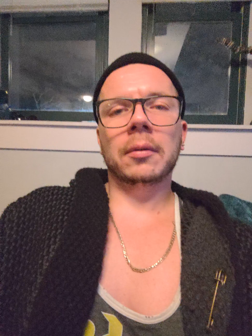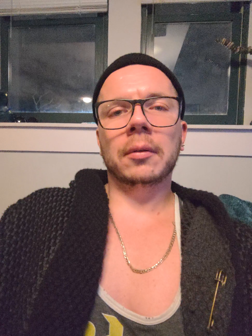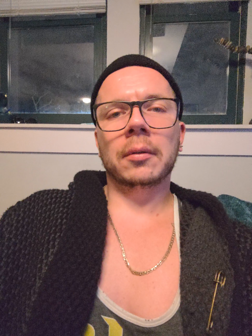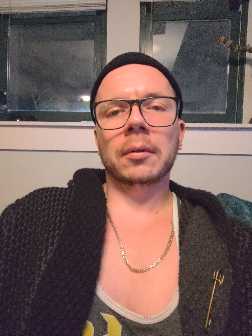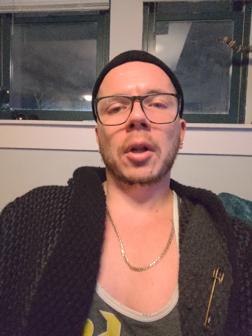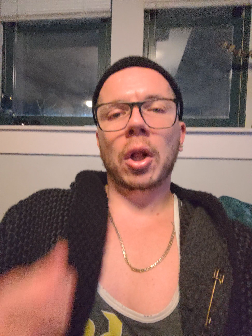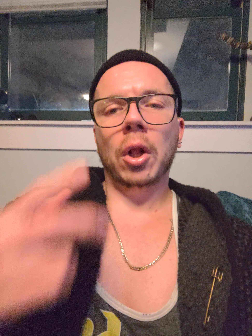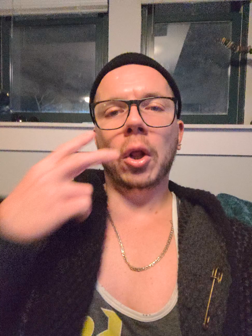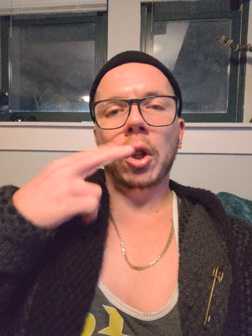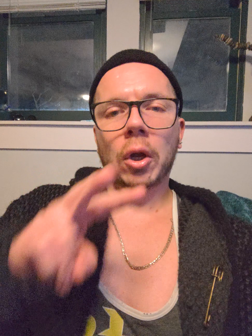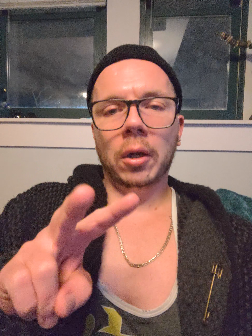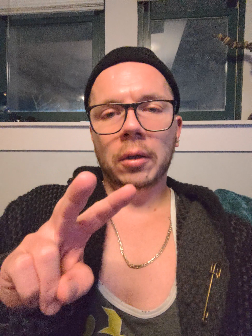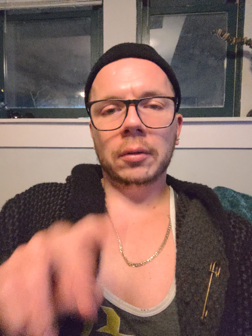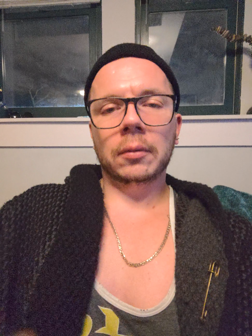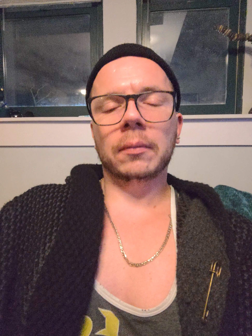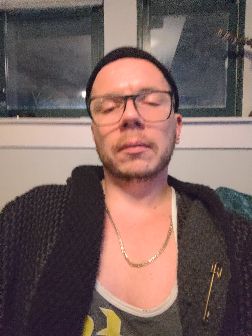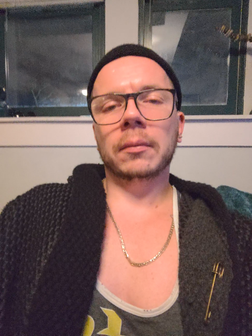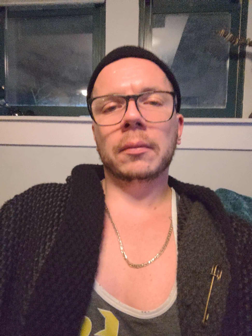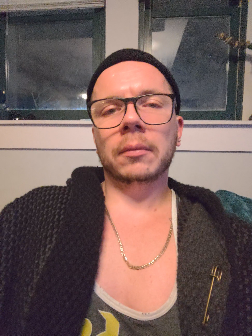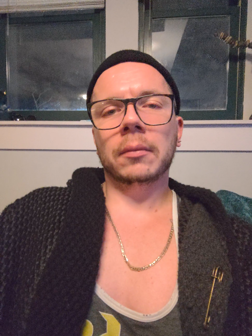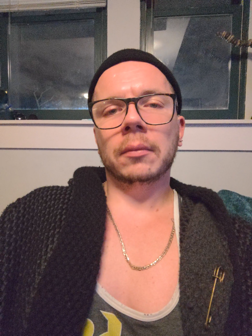look